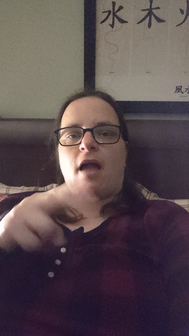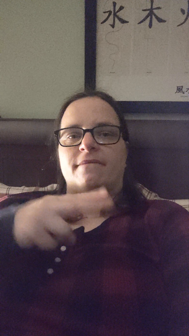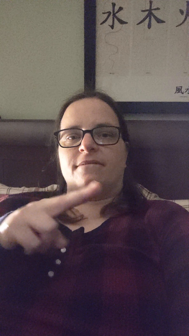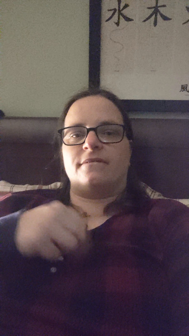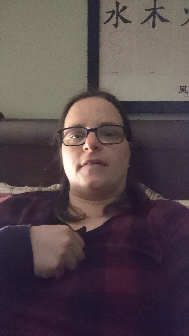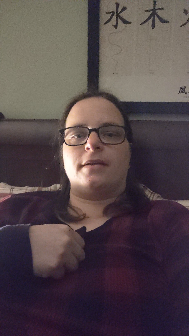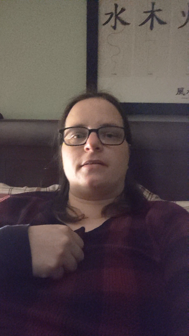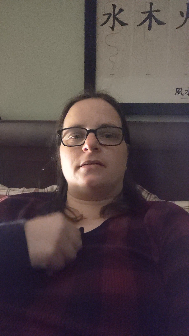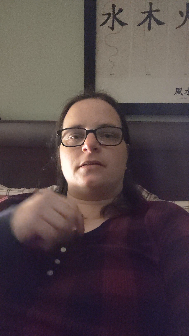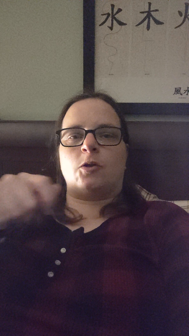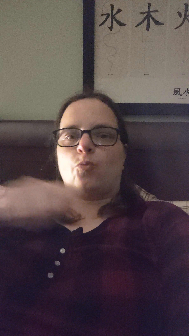rip